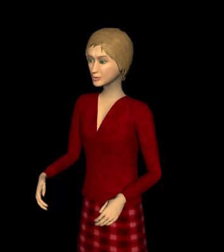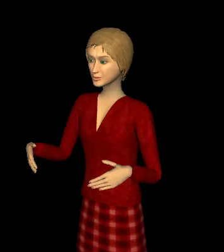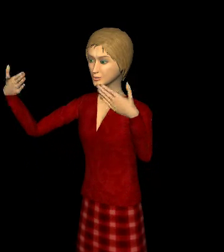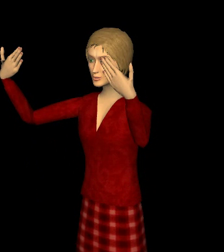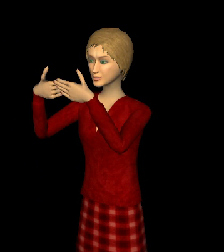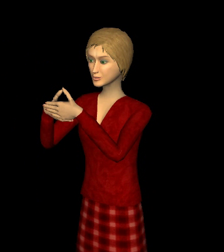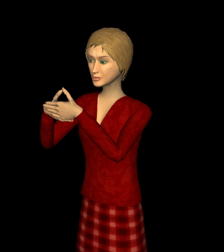الليل